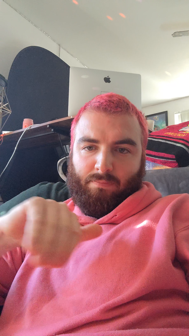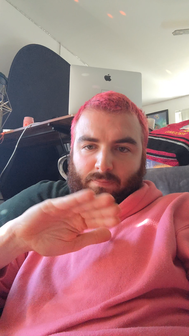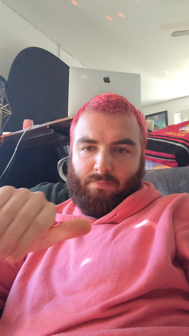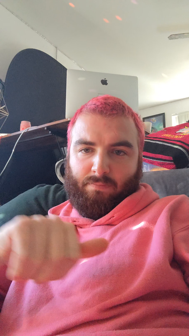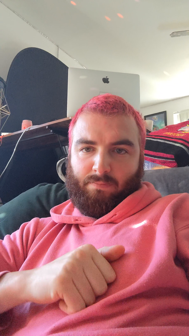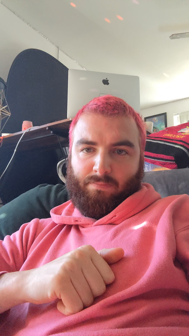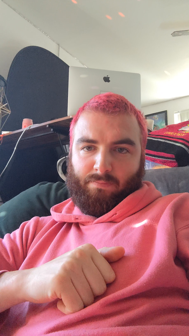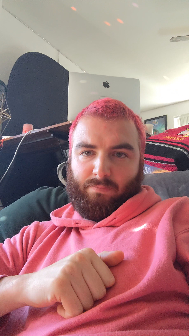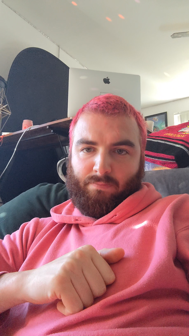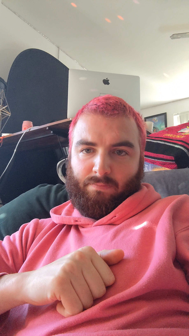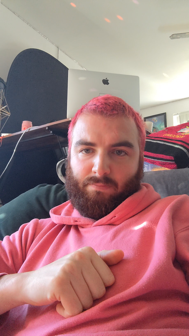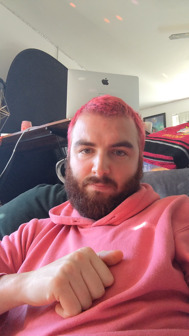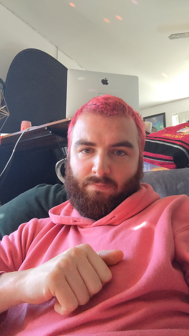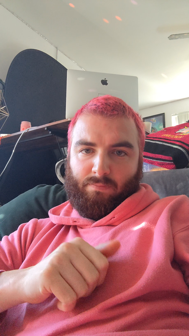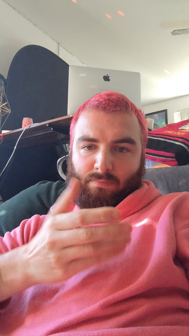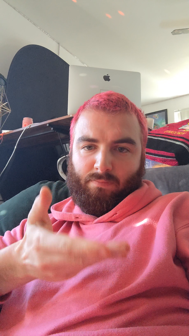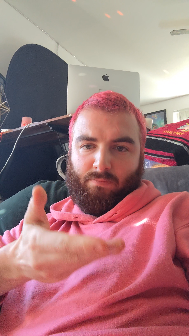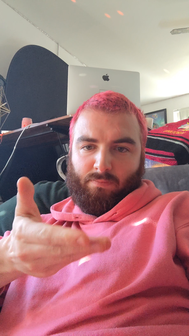carry